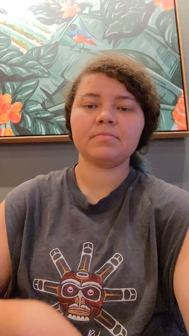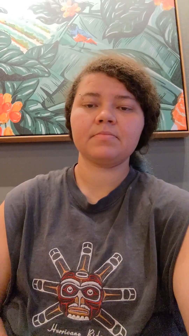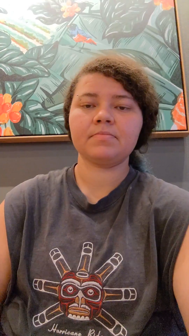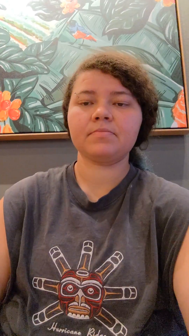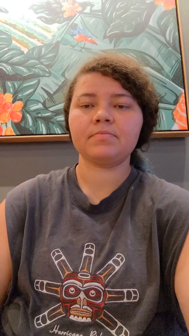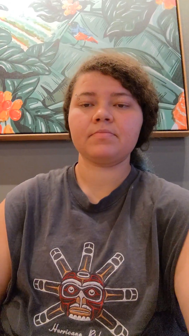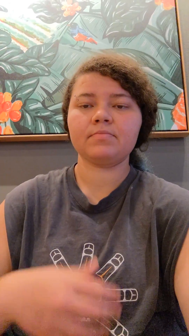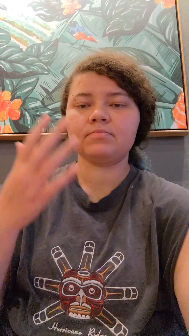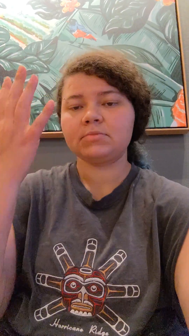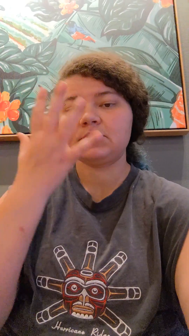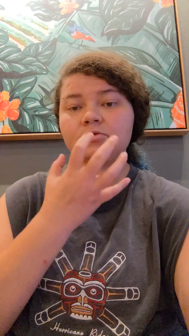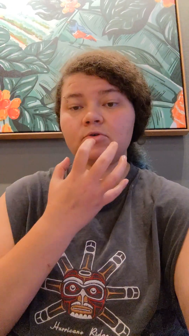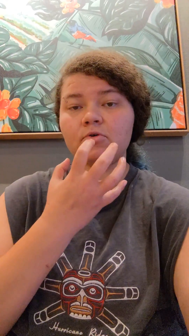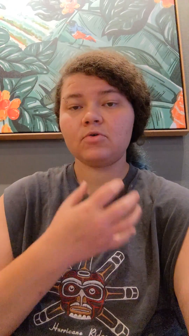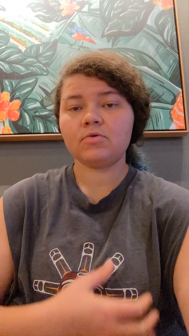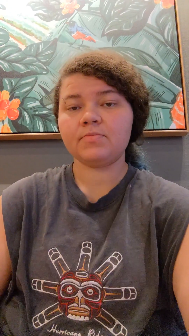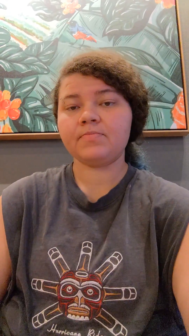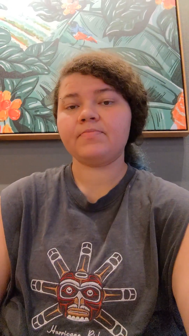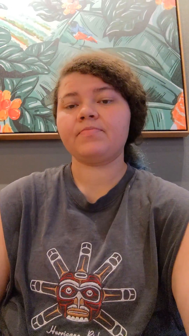dark